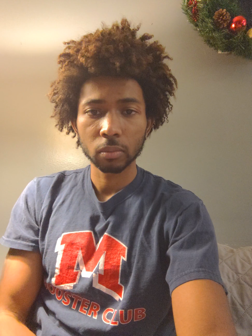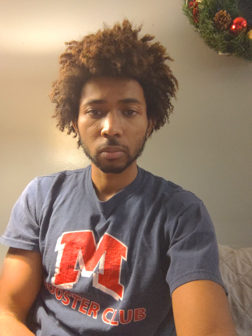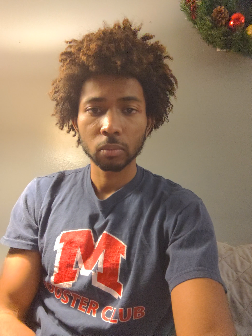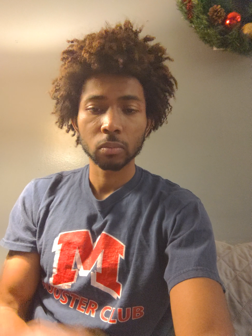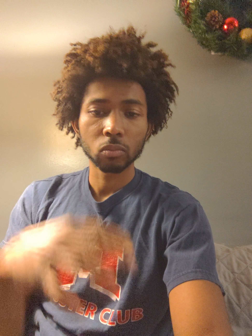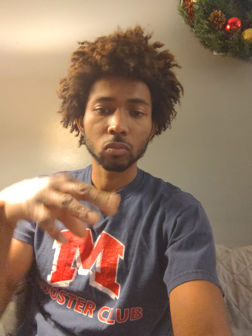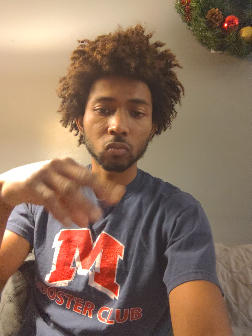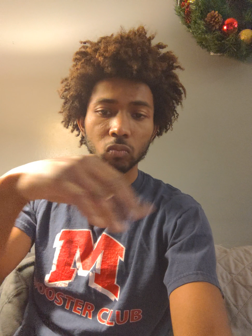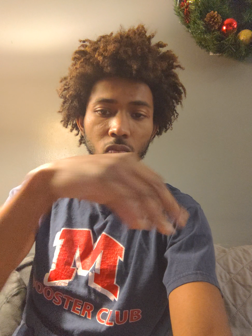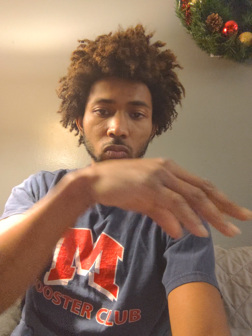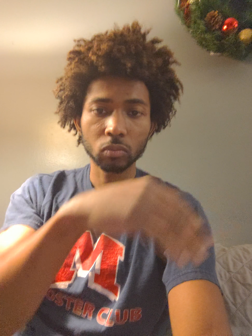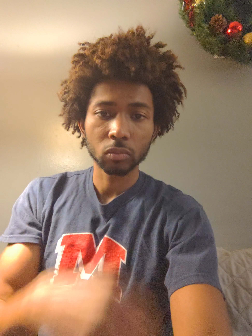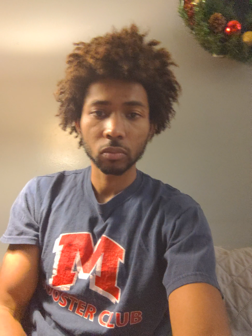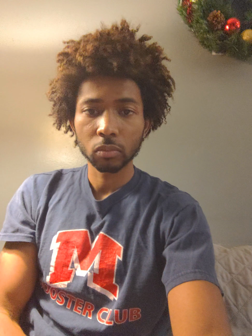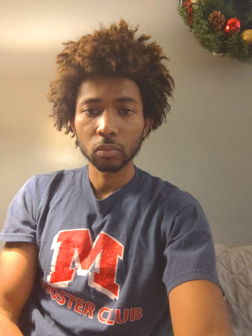vacuum